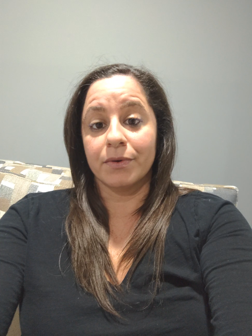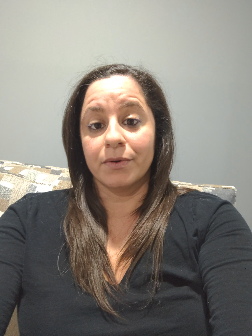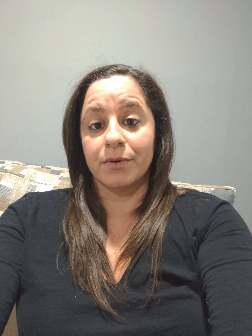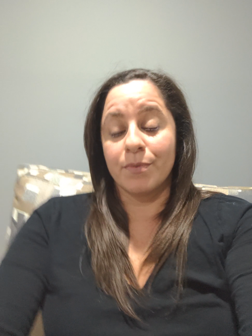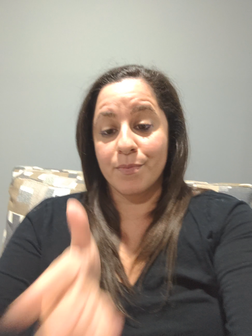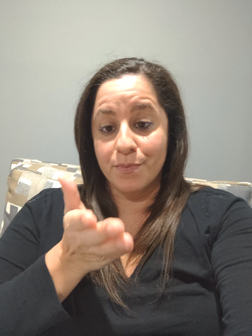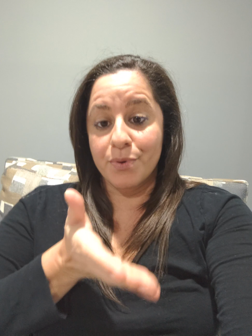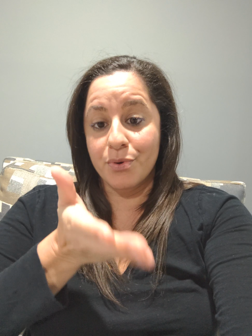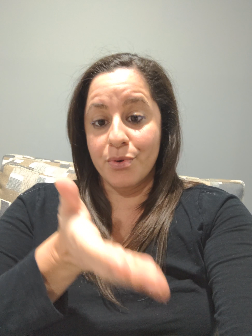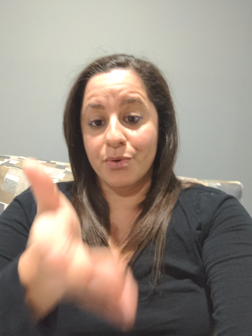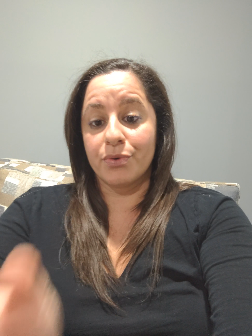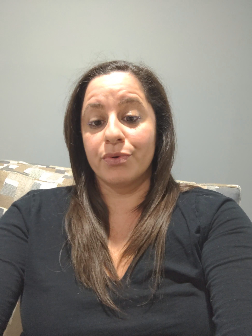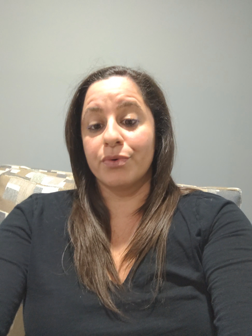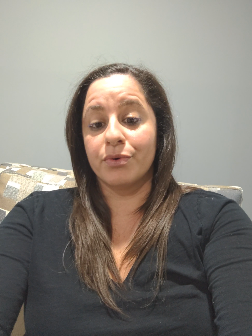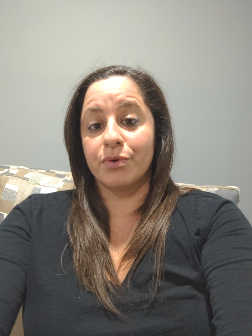boat